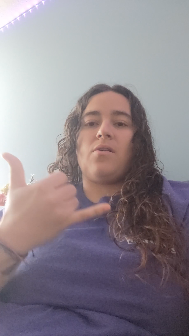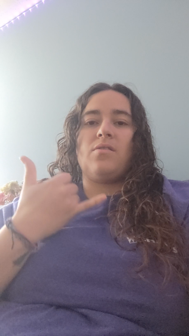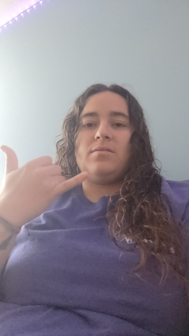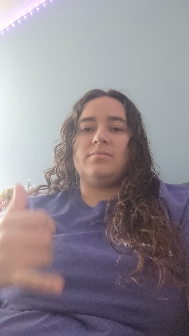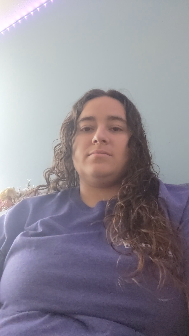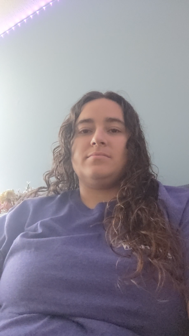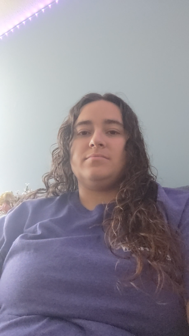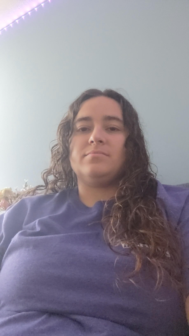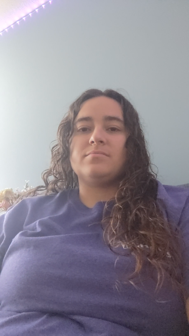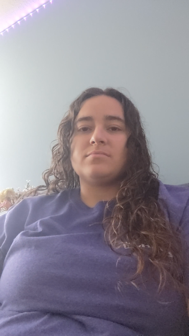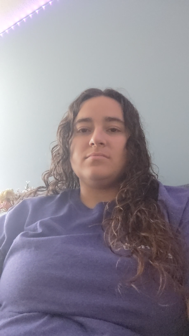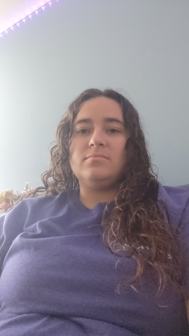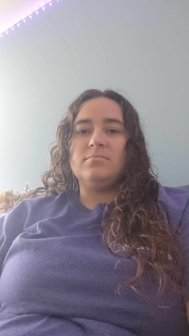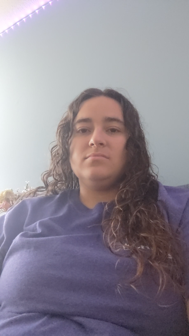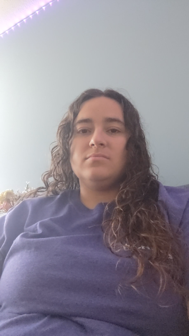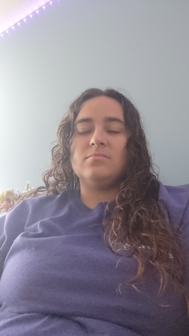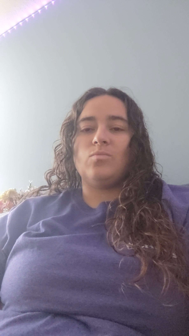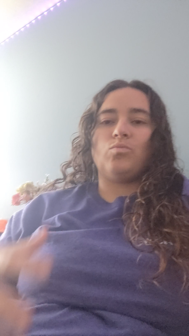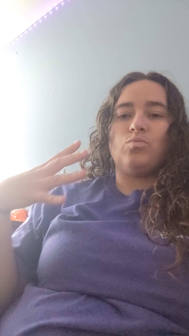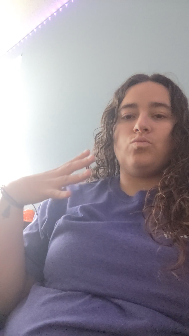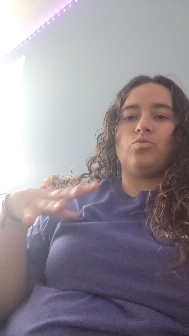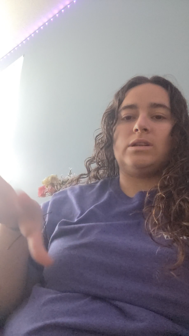dress